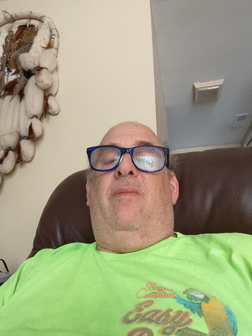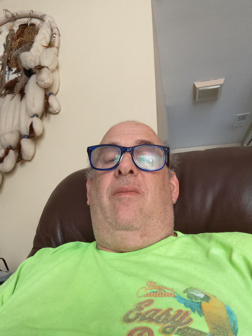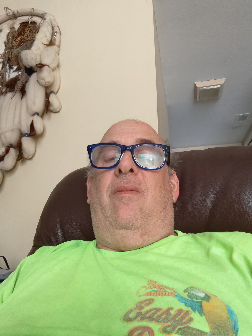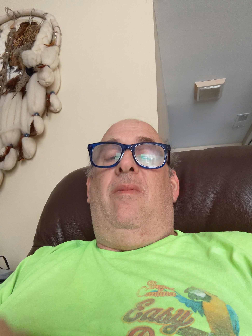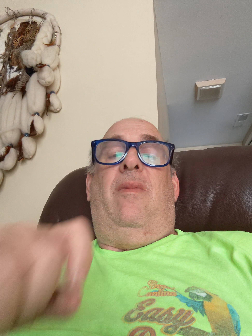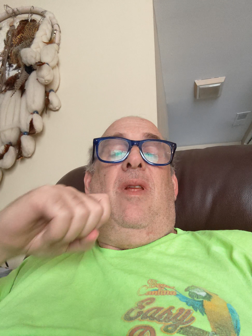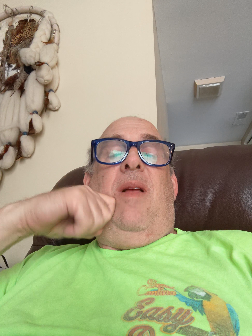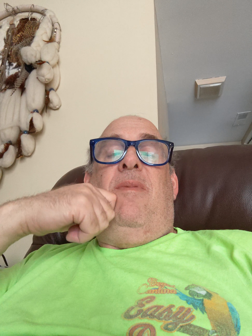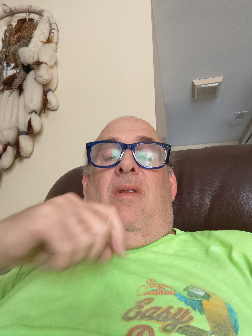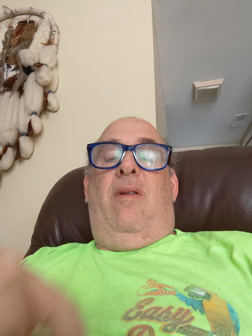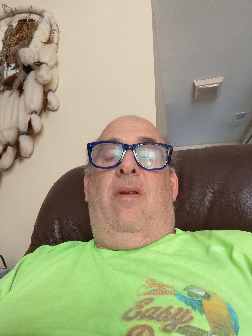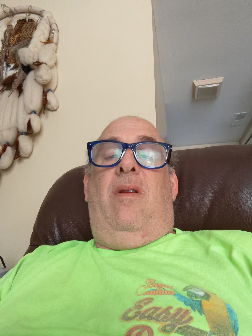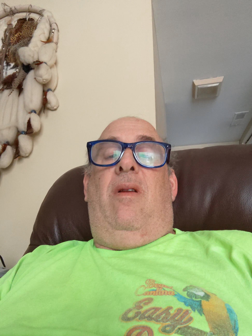apple